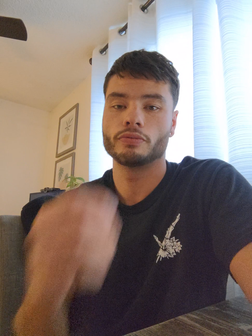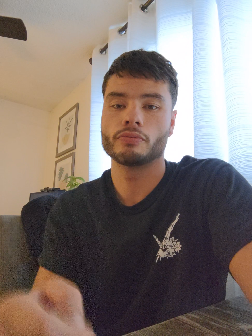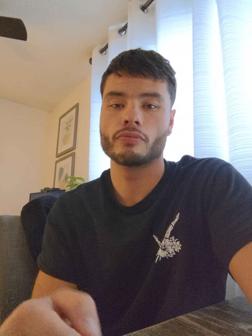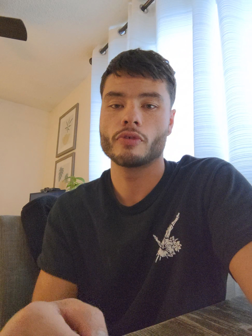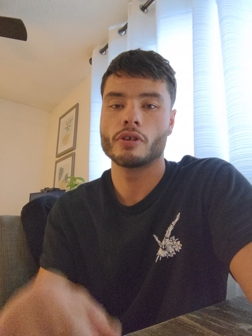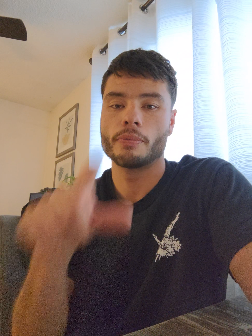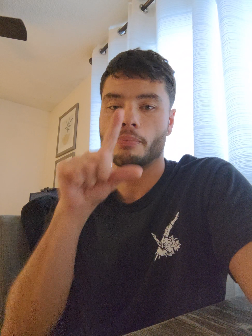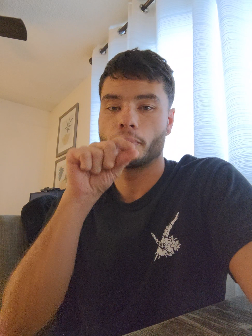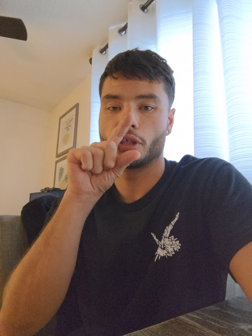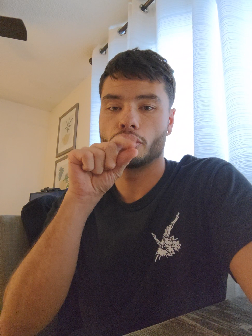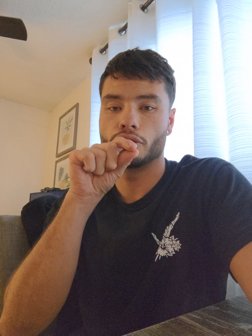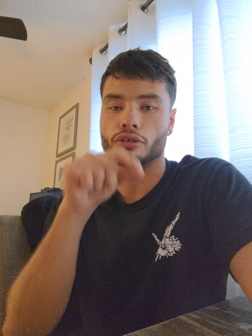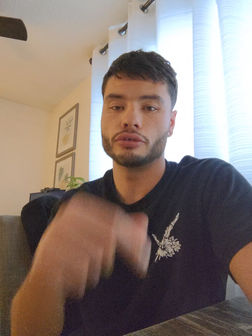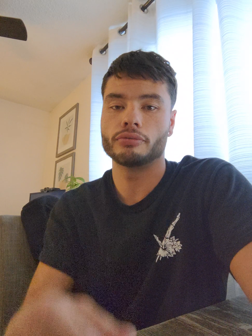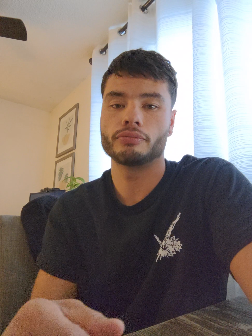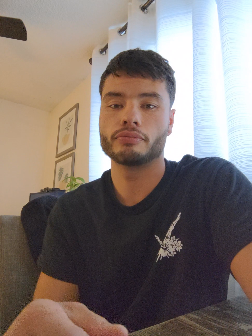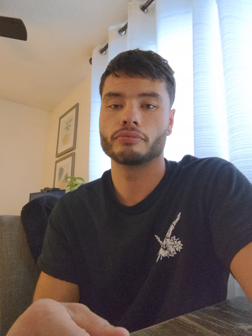bird